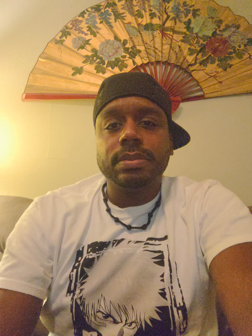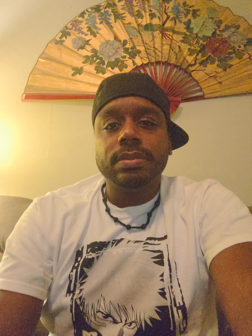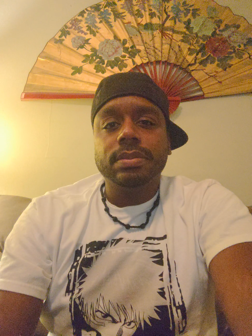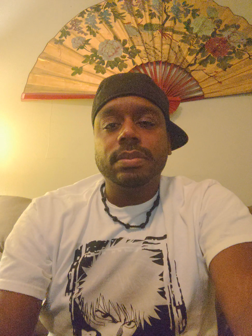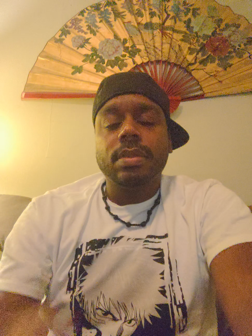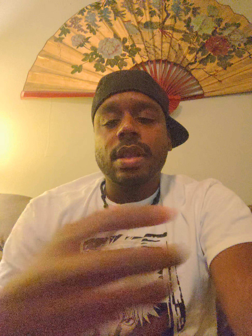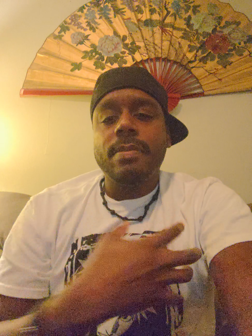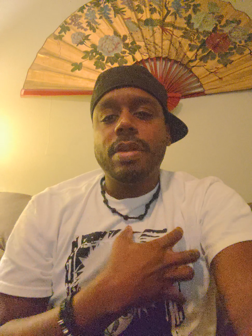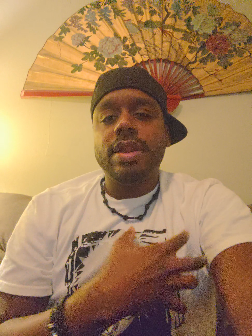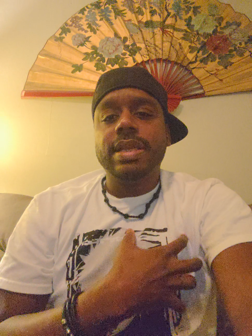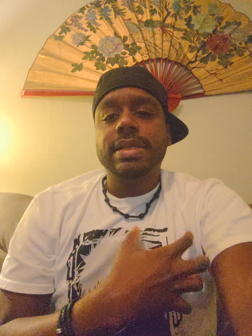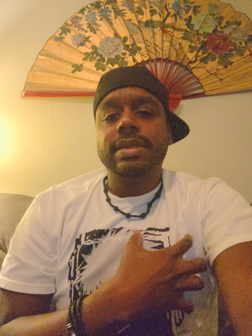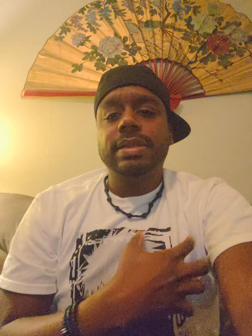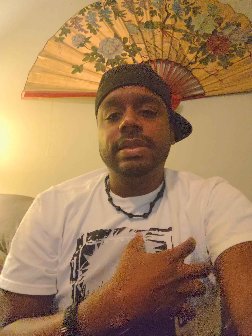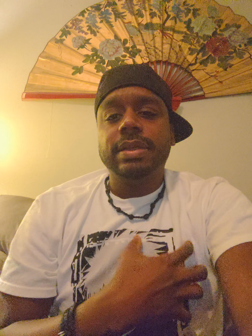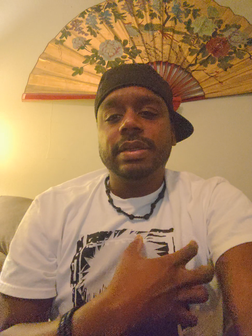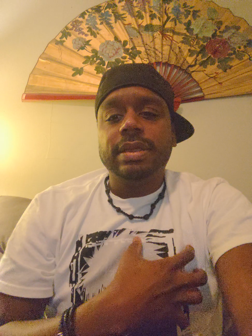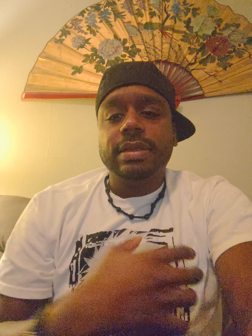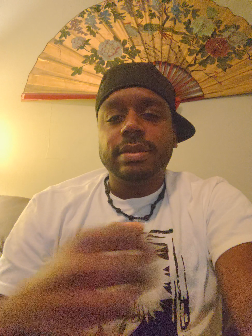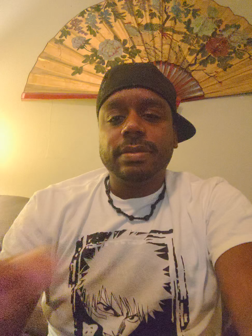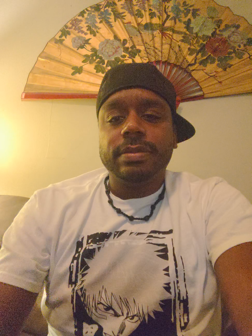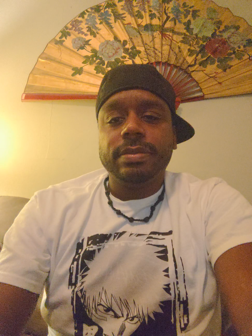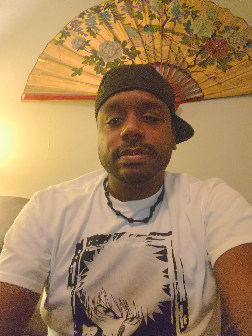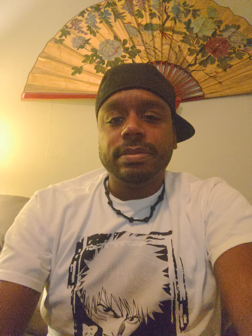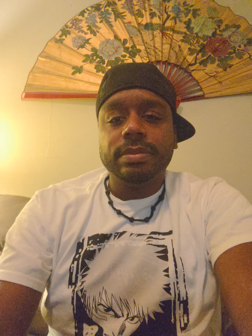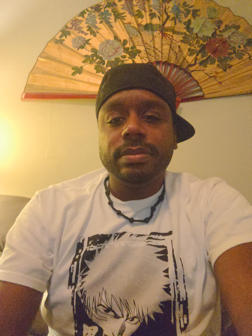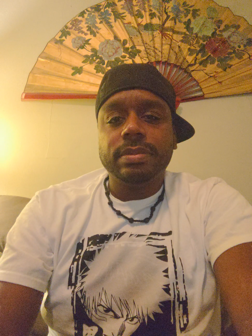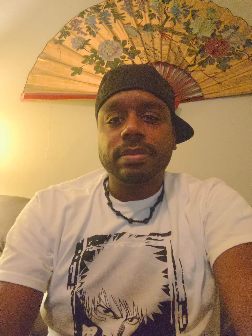police